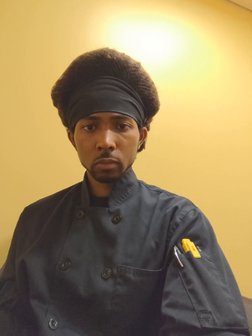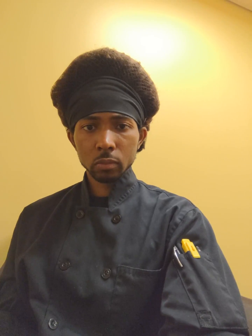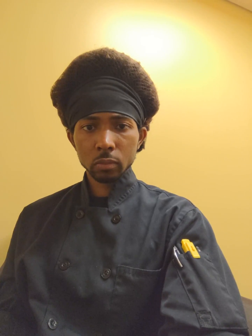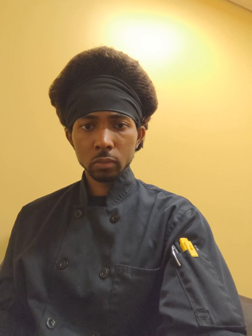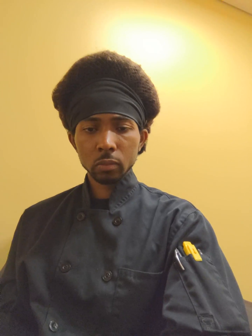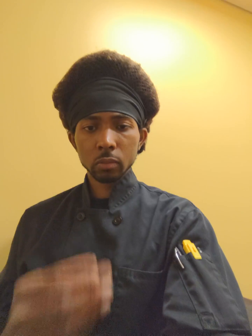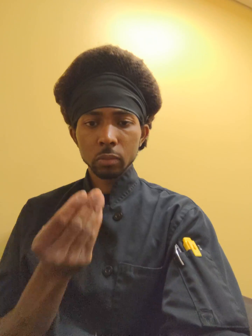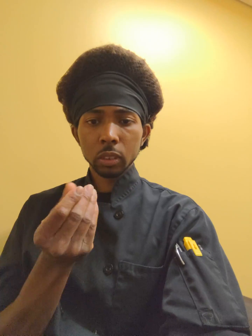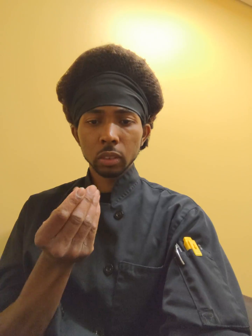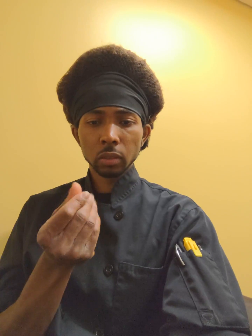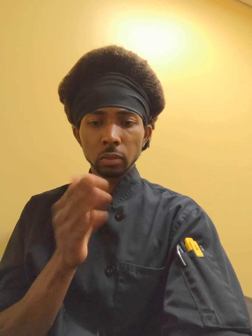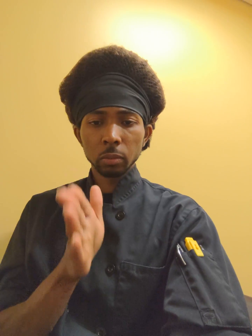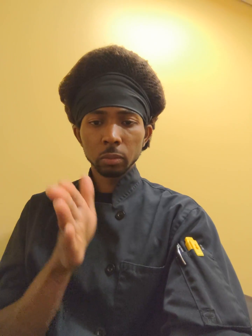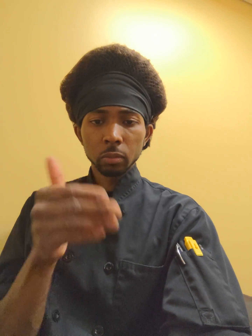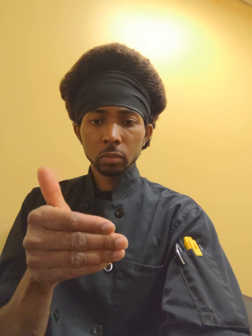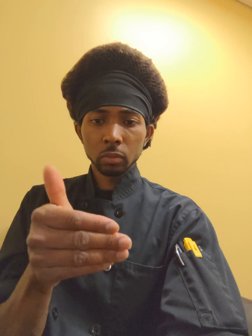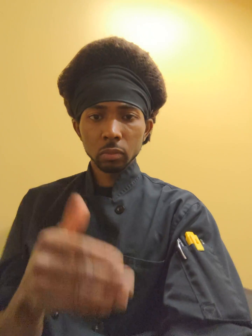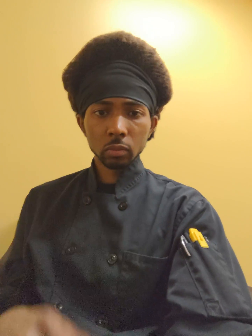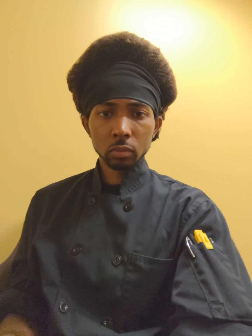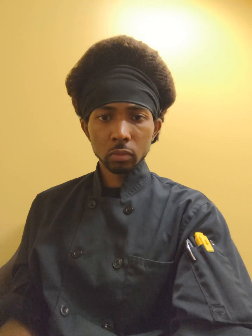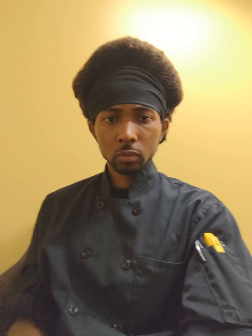sandbox